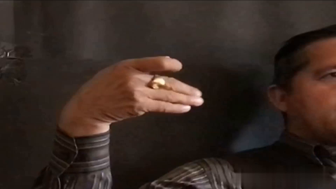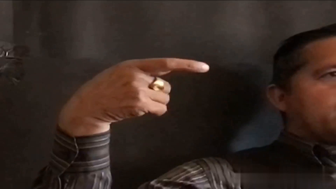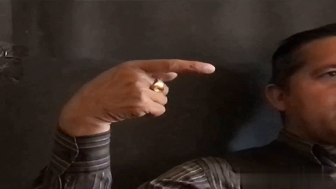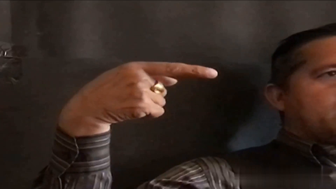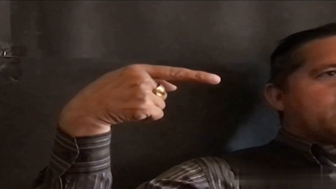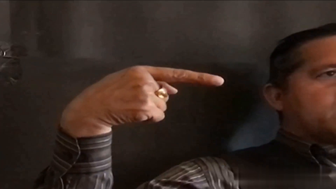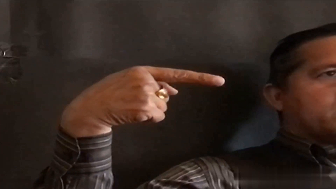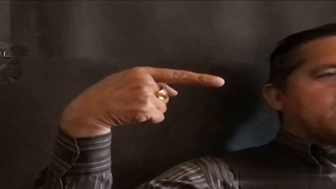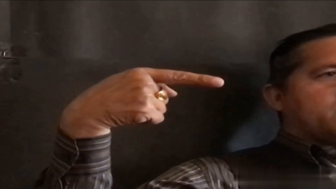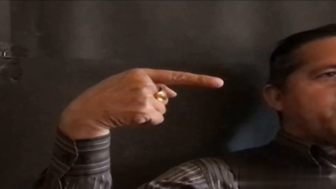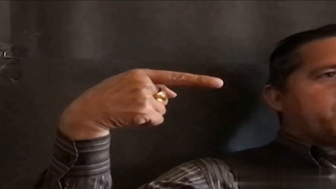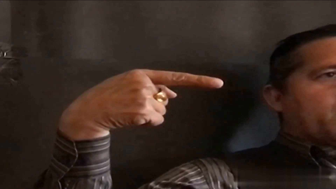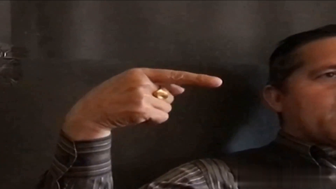न